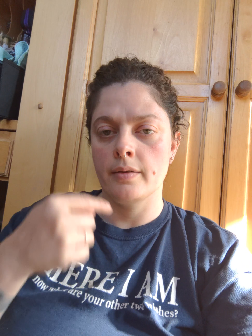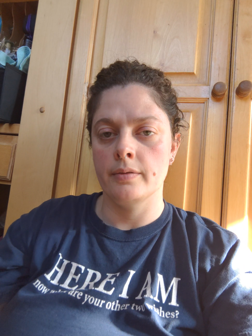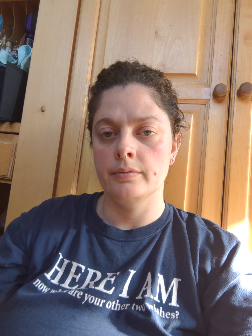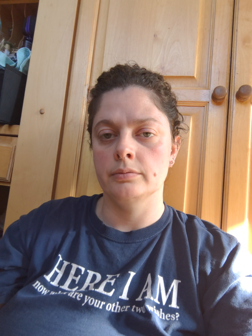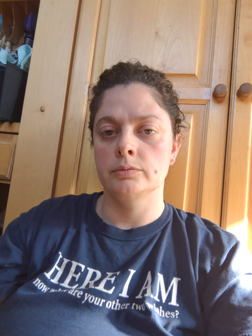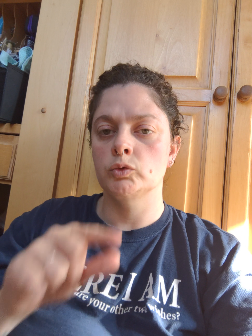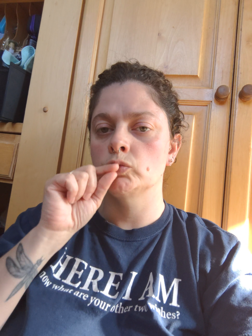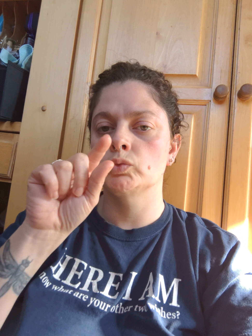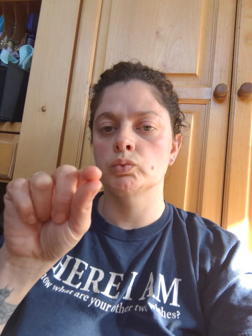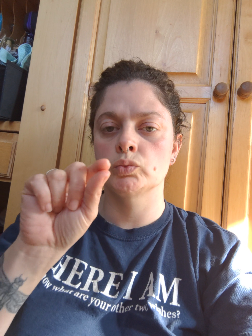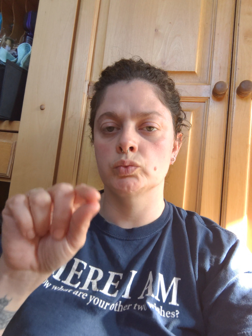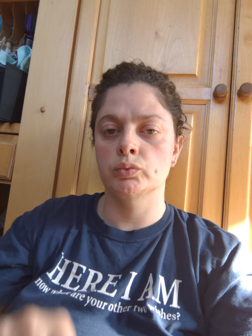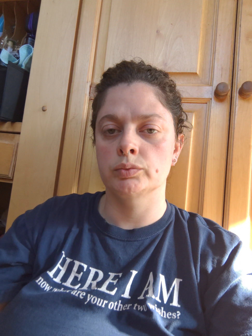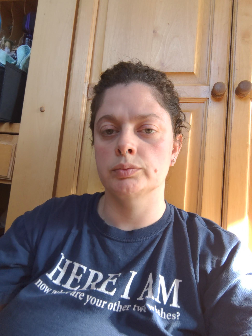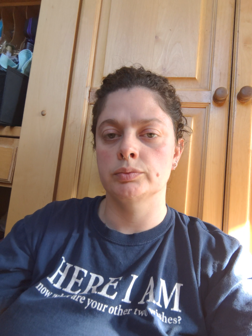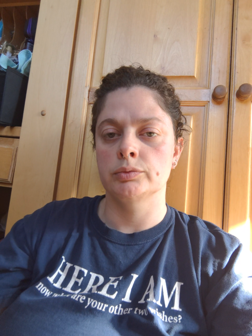goose